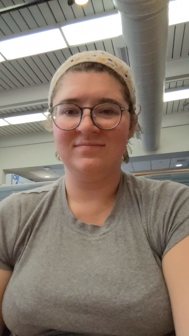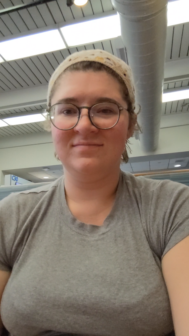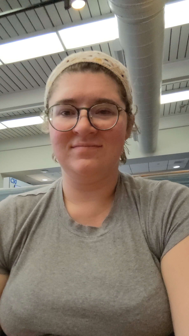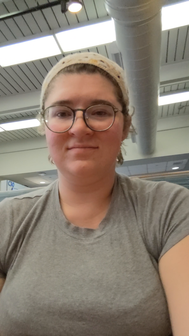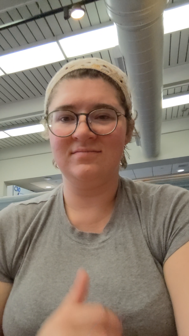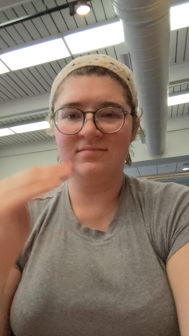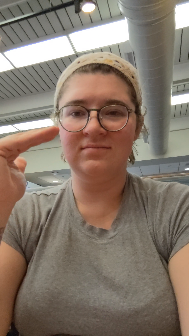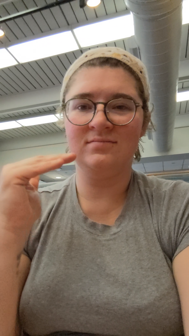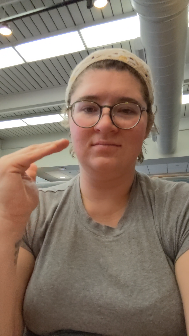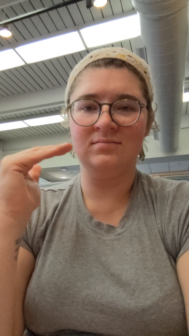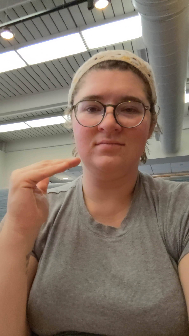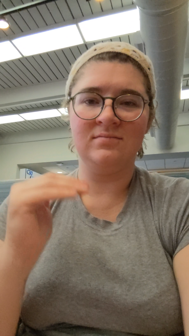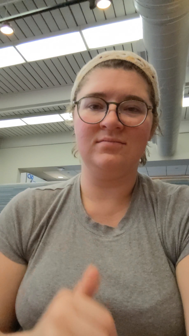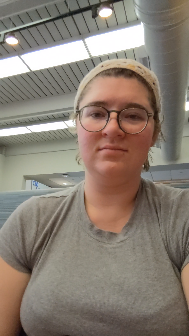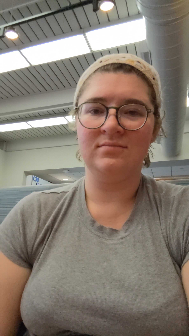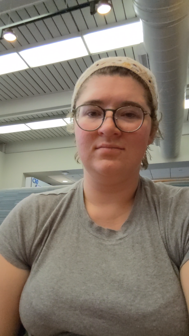short